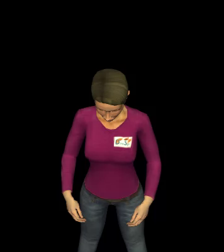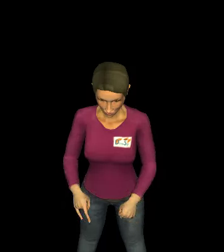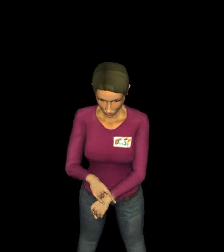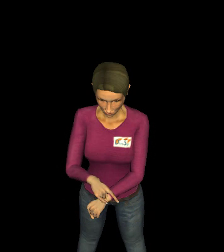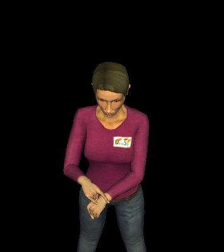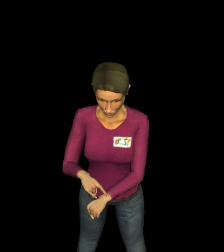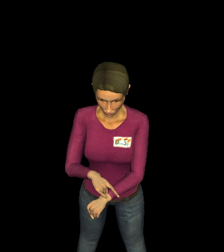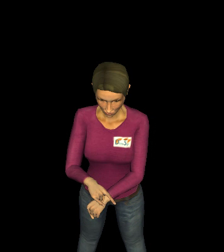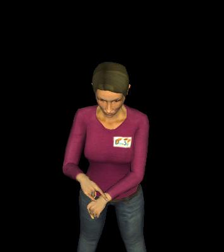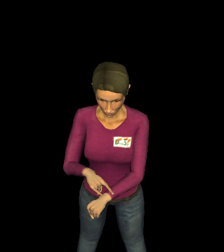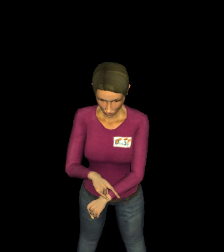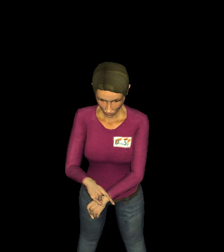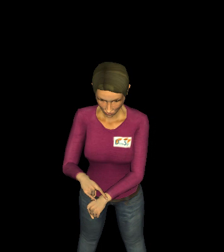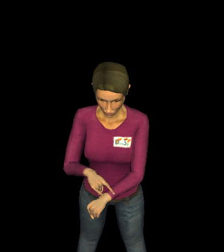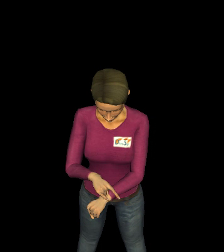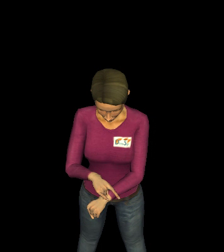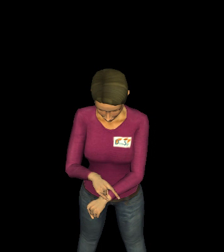ساعة